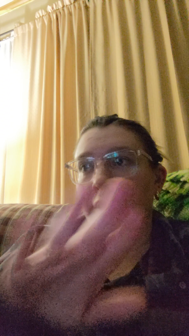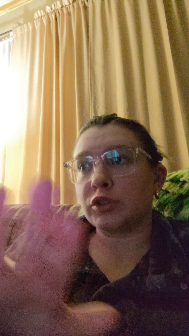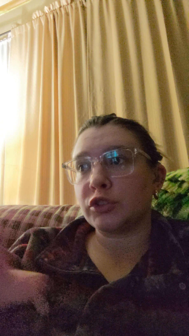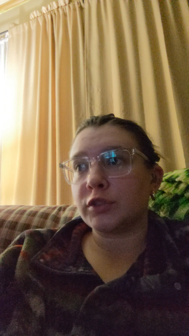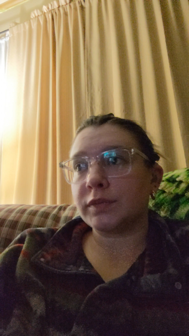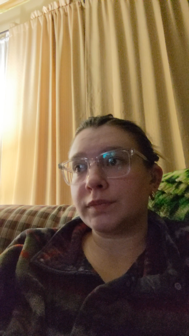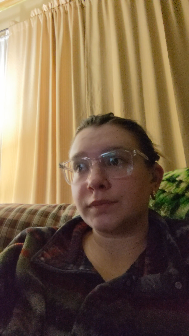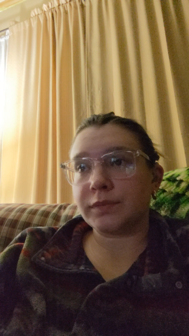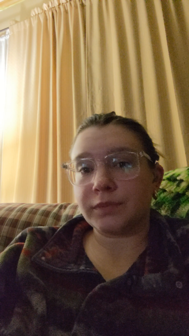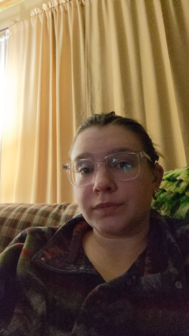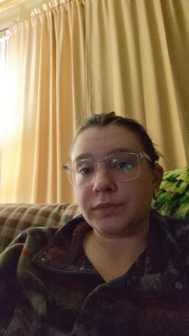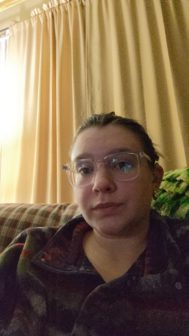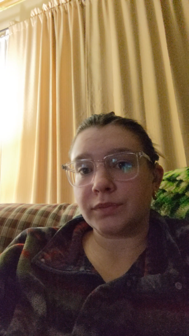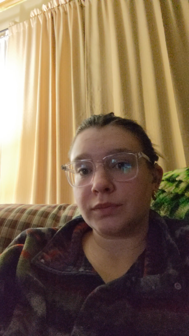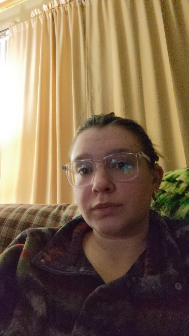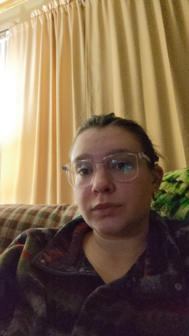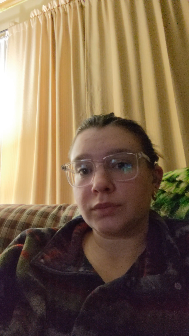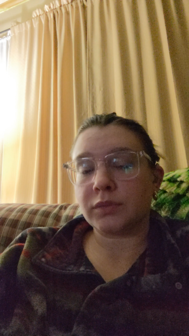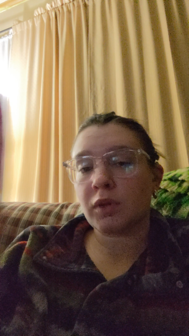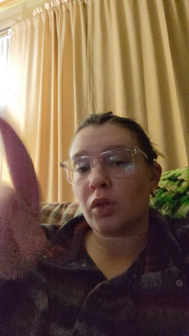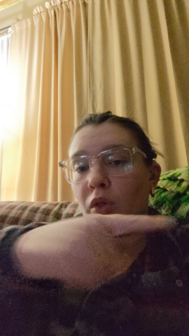long